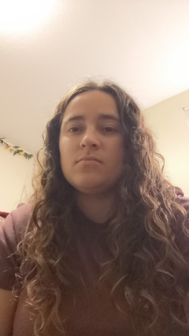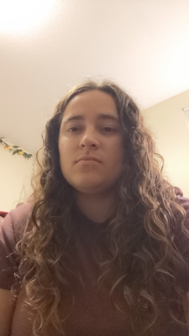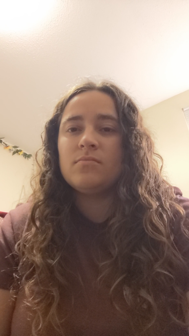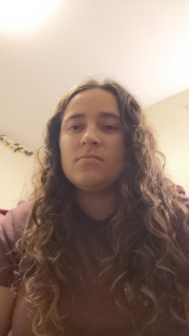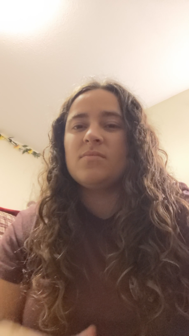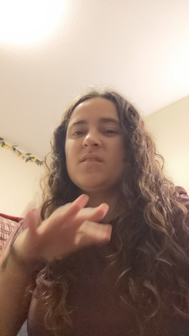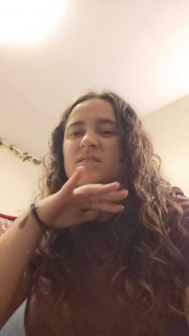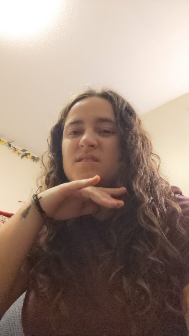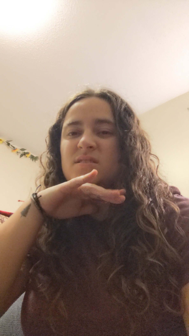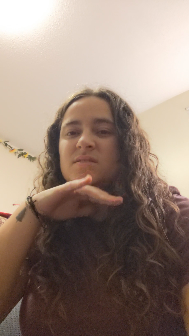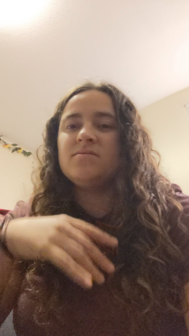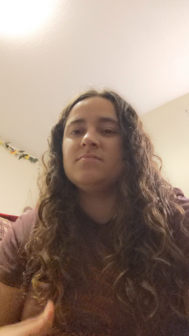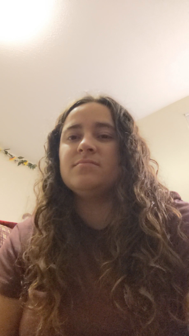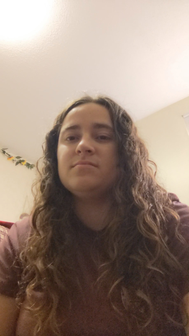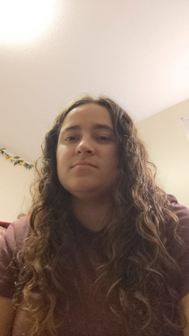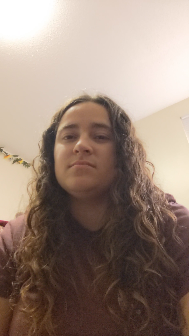naughty